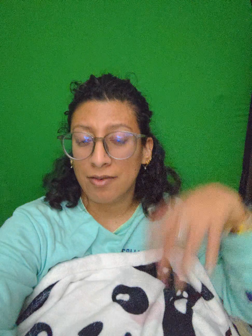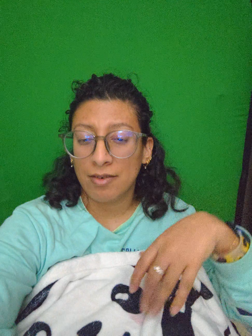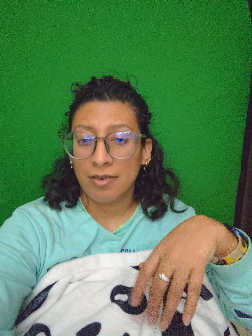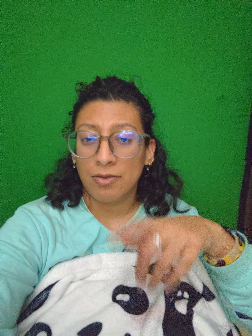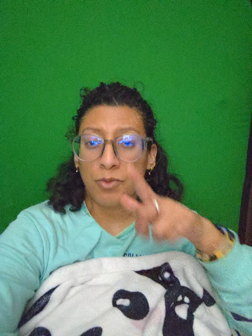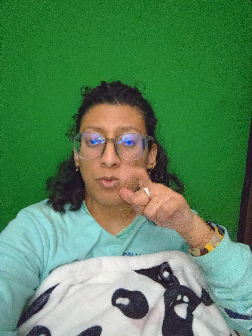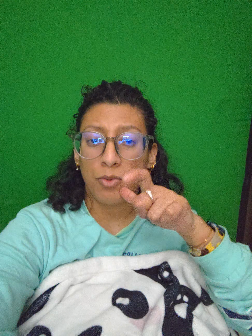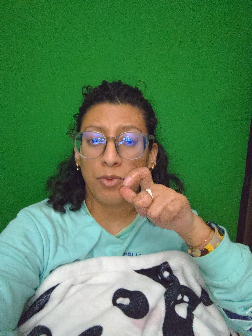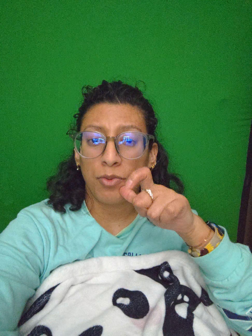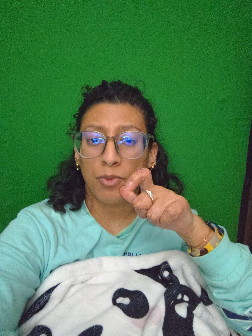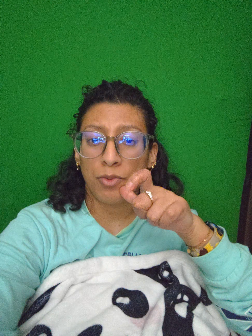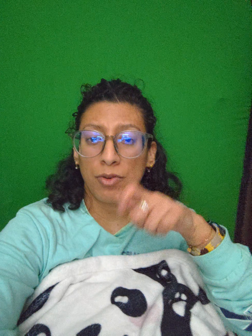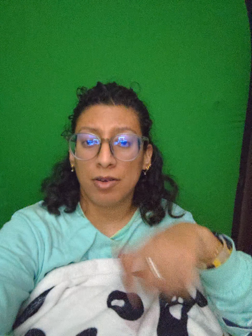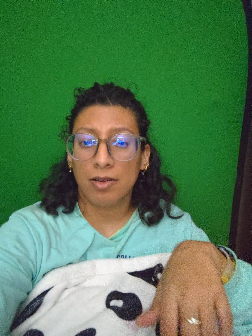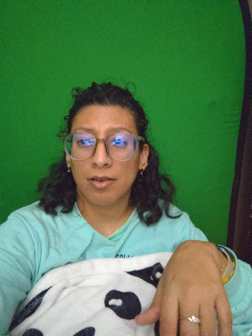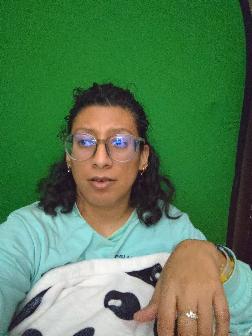who